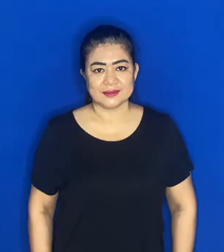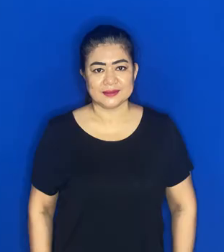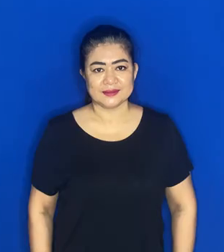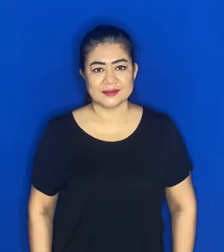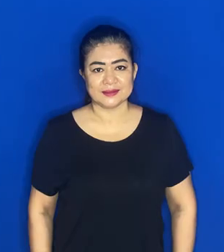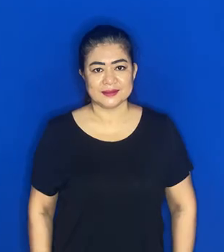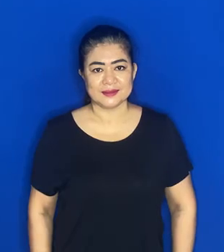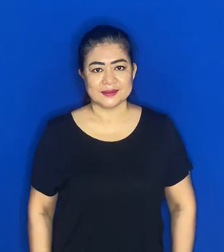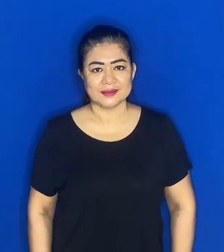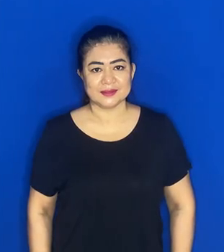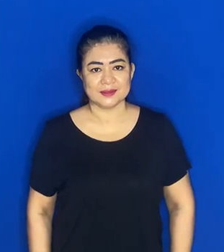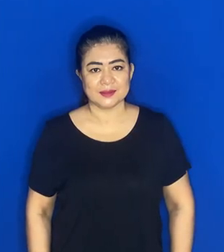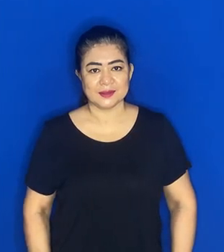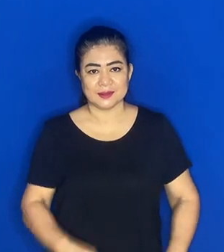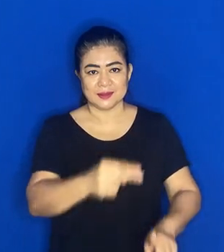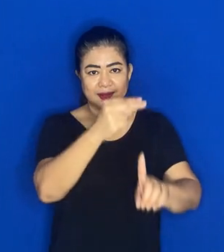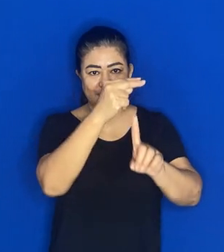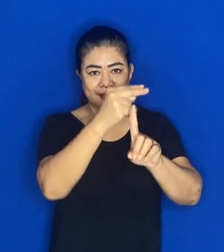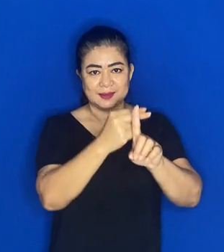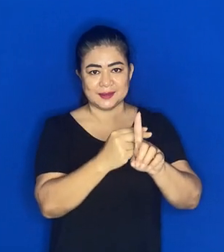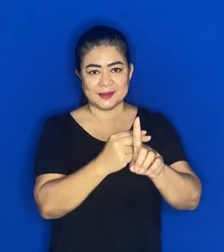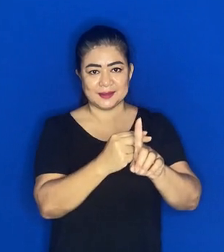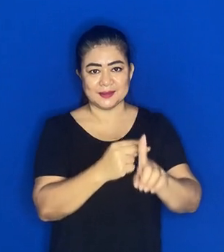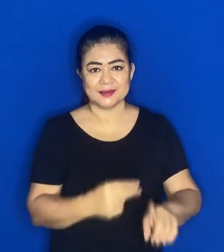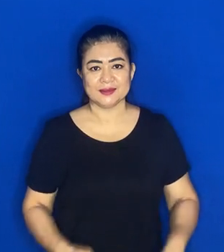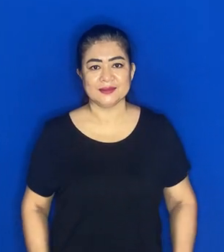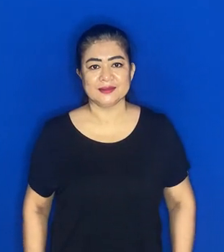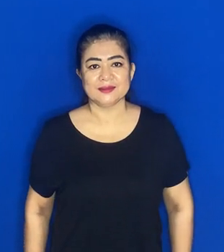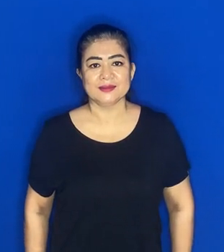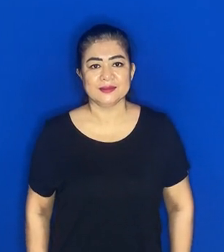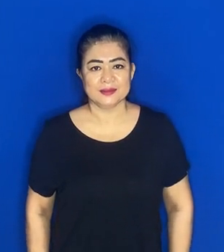november